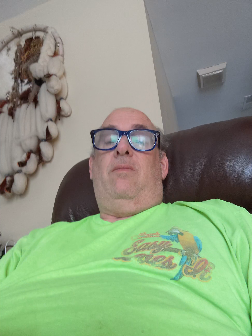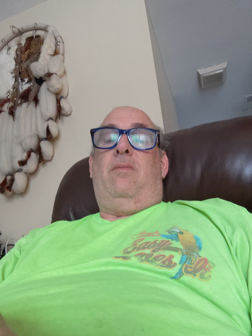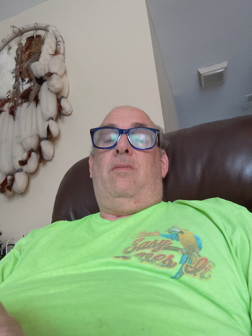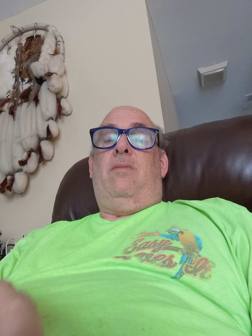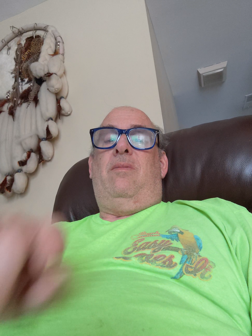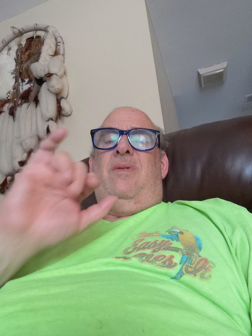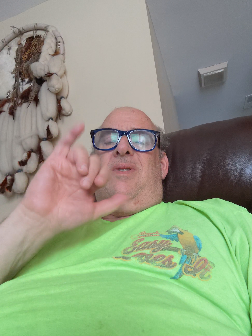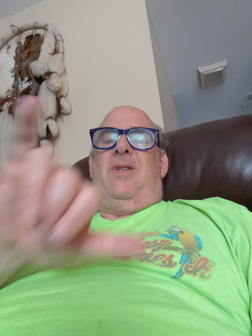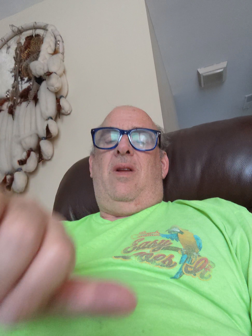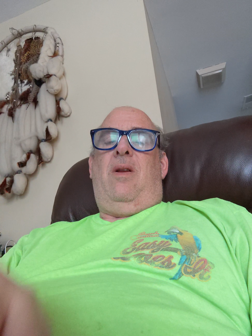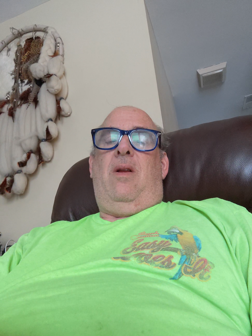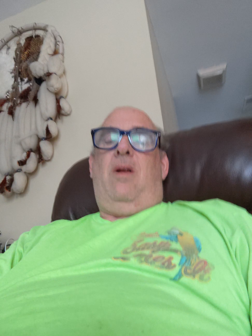stay